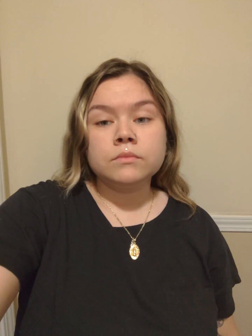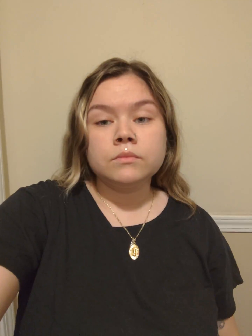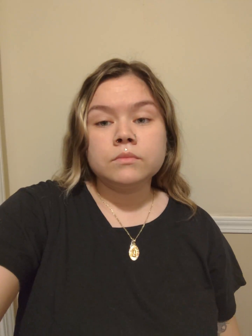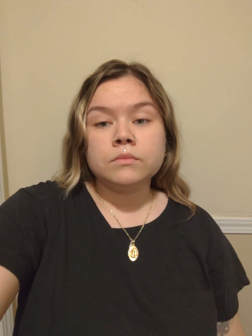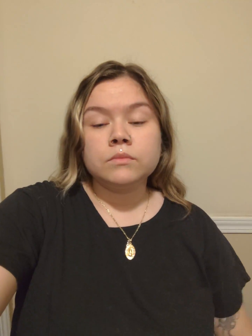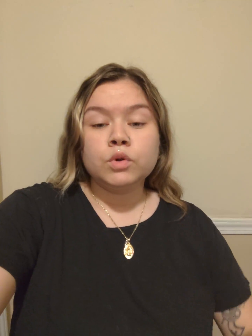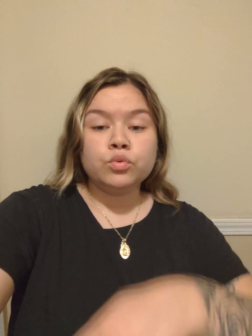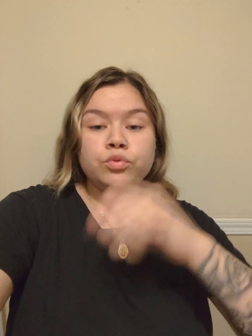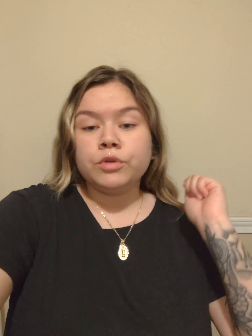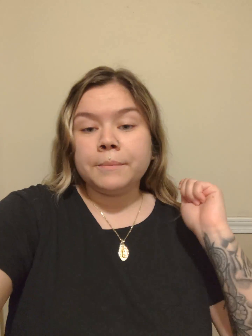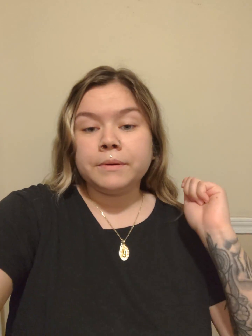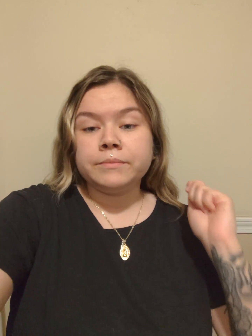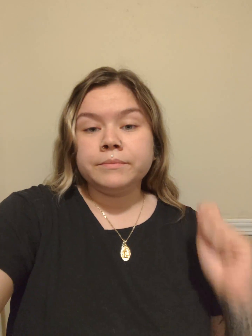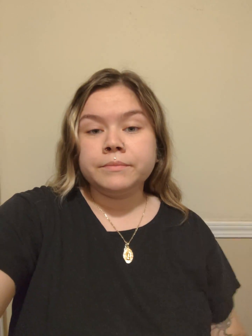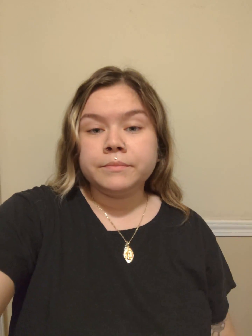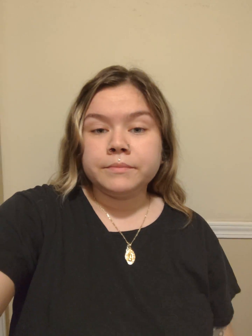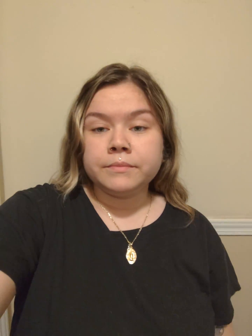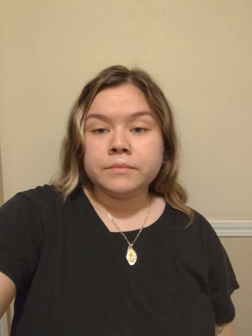rip